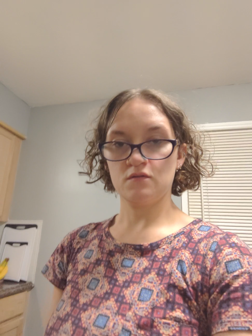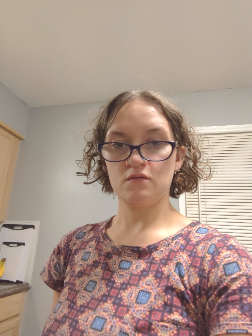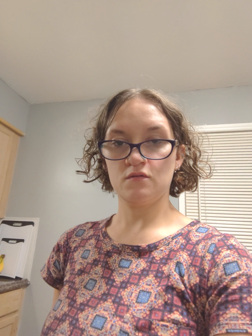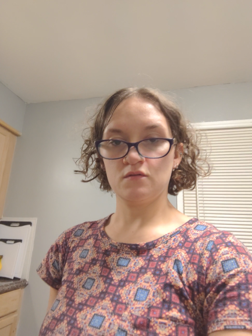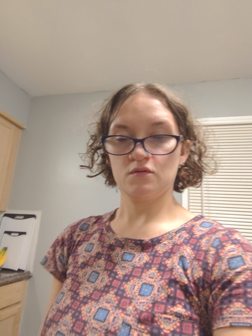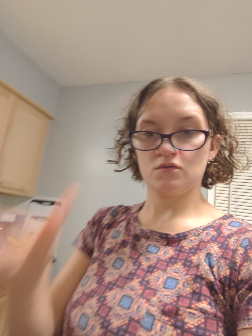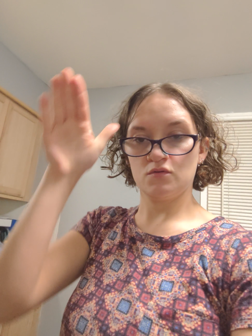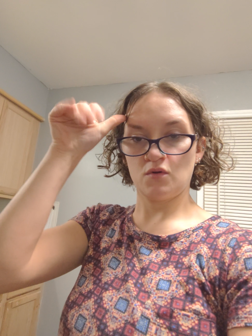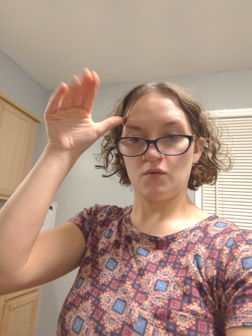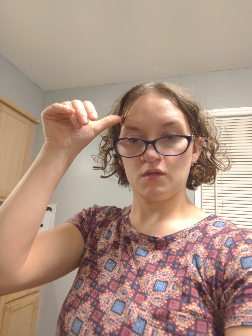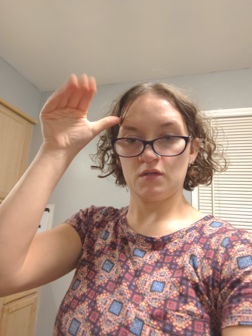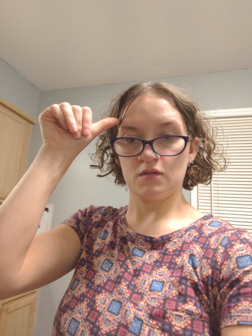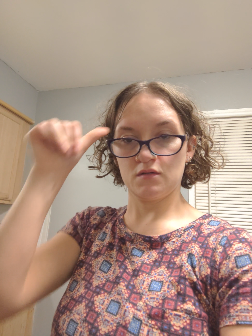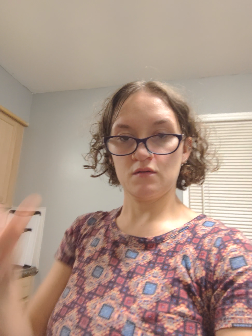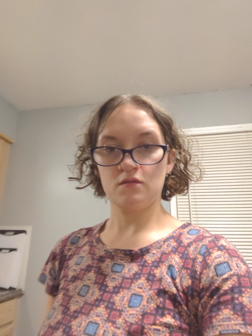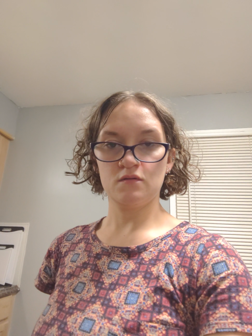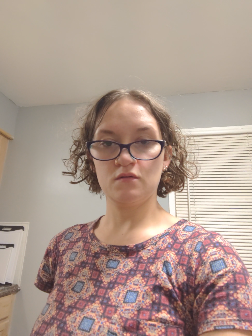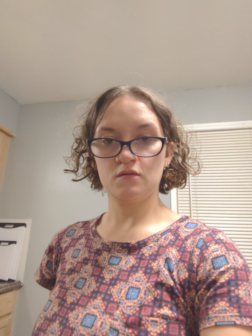donkey